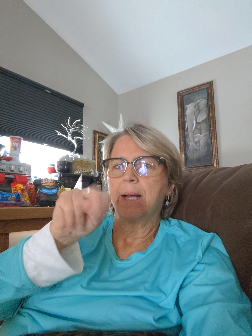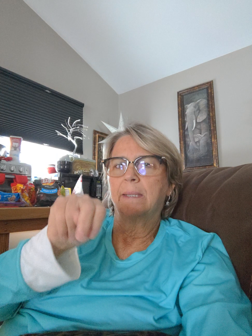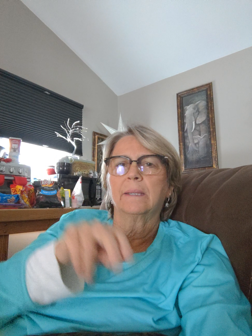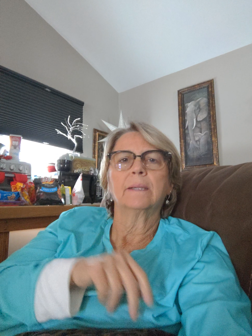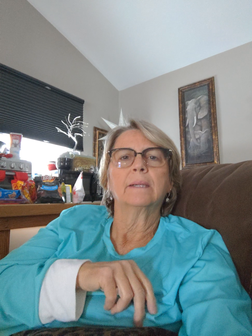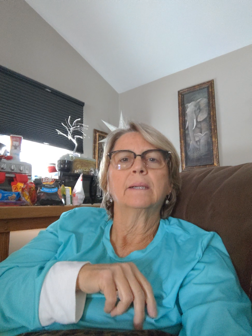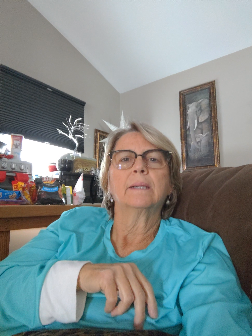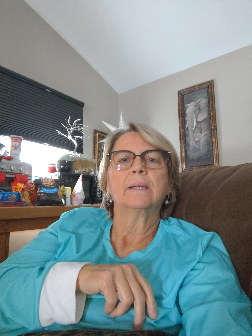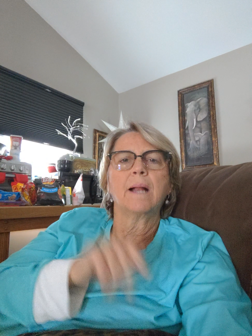pen